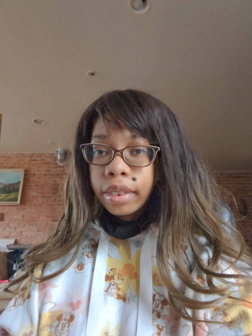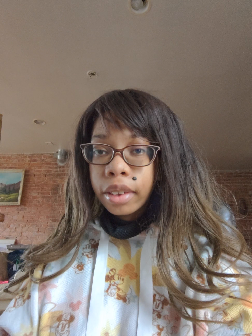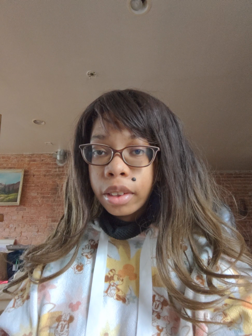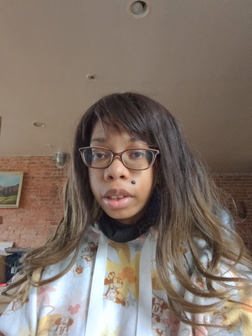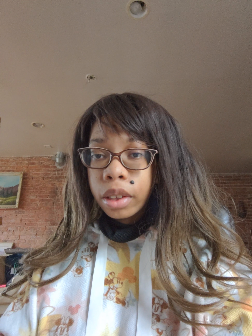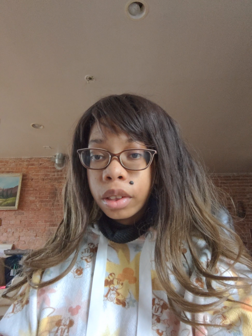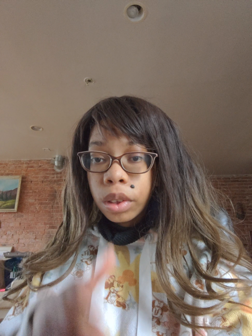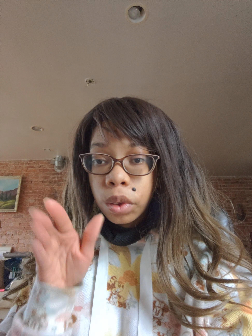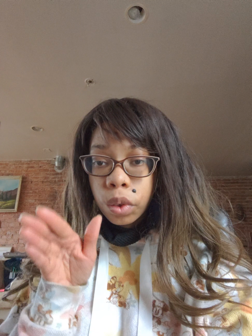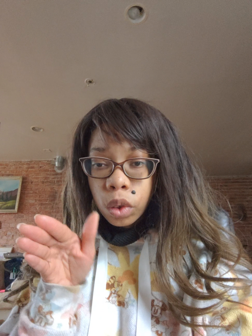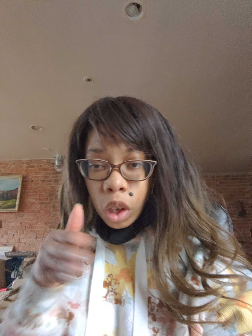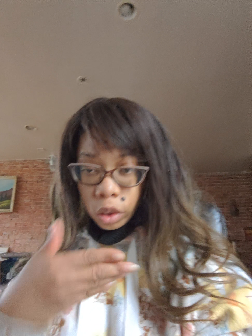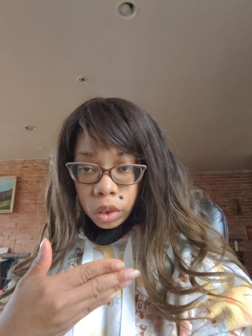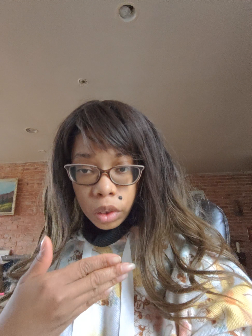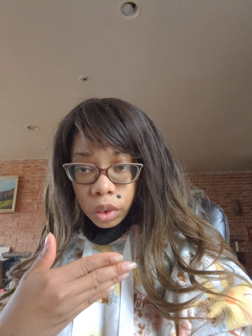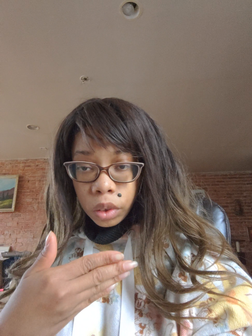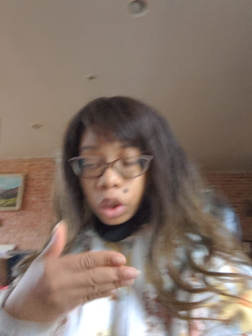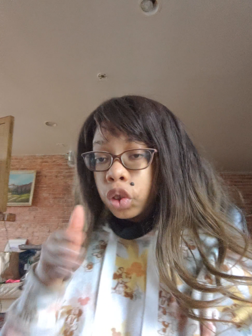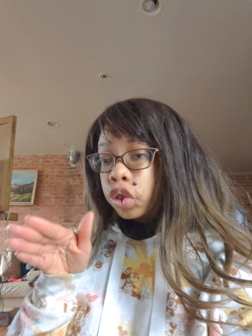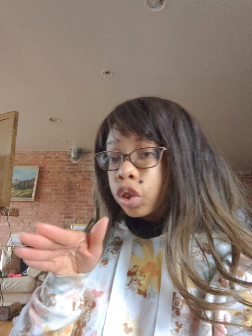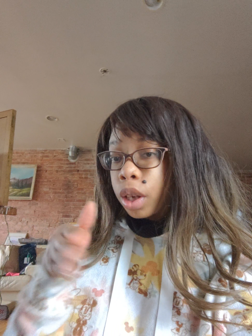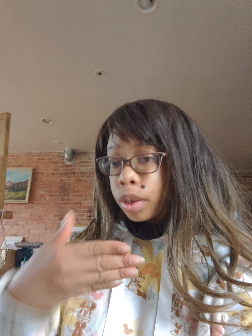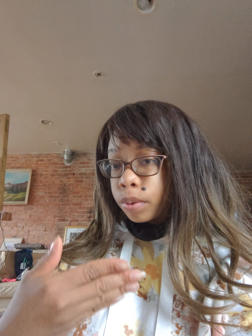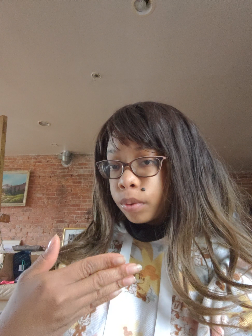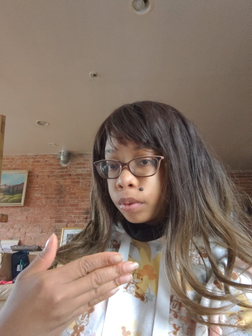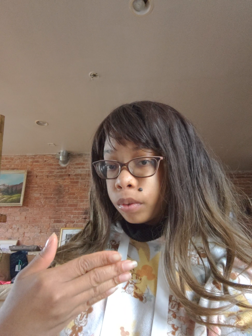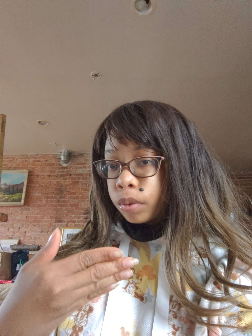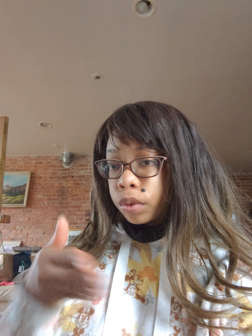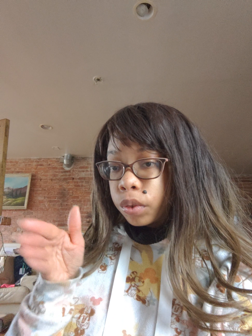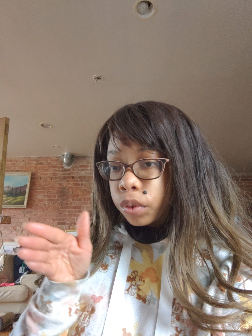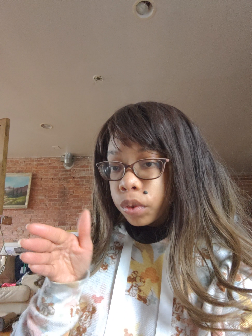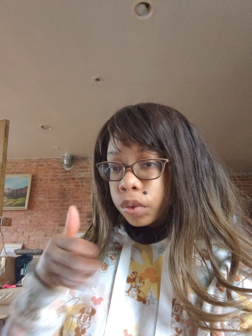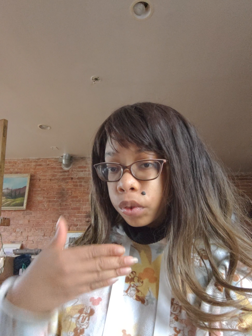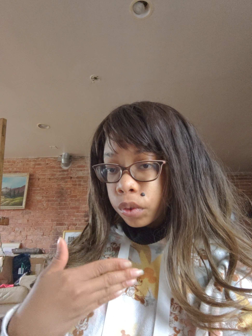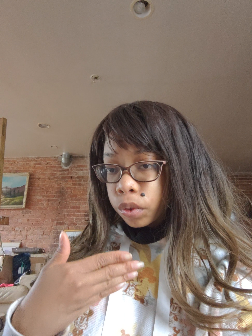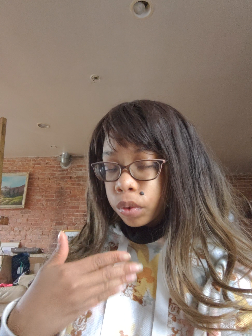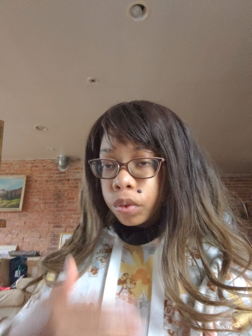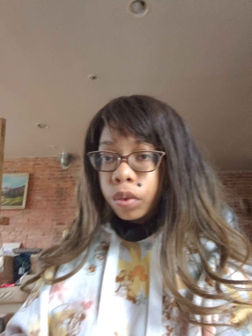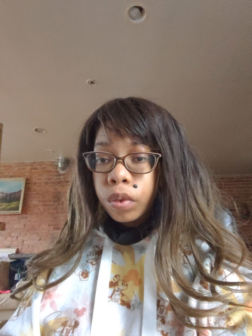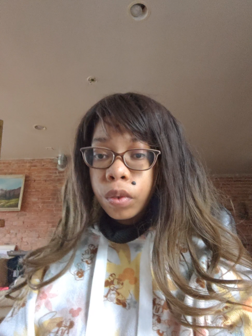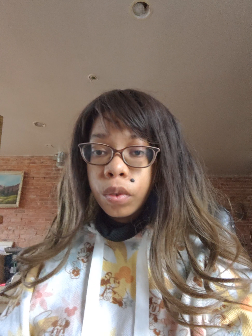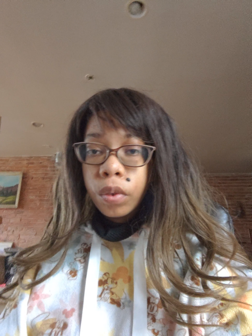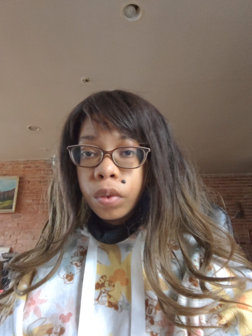room